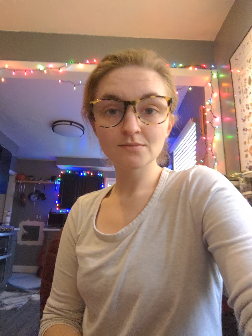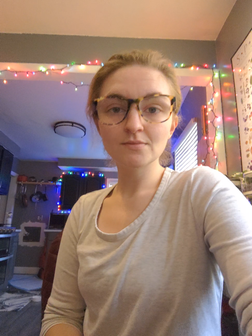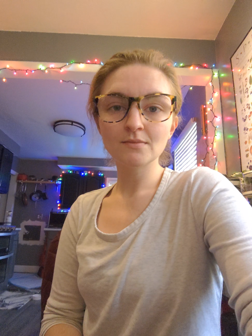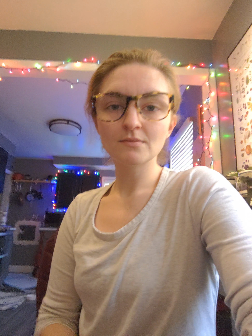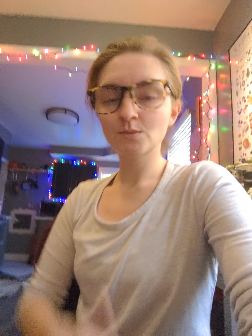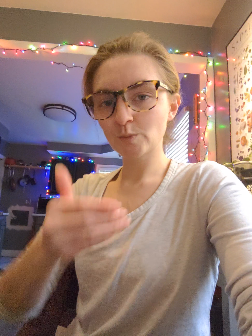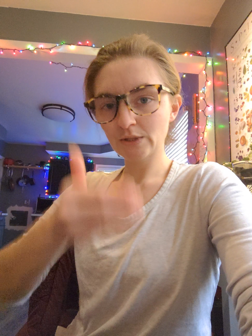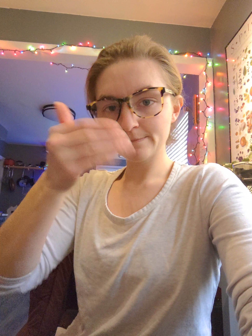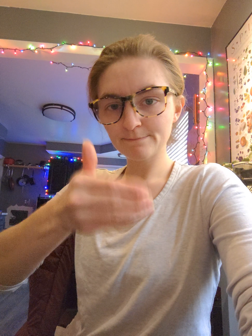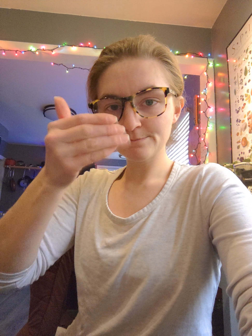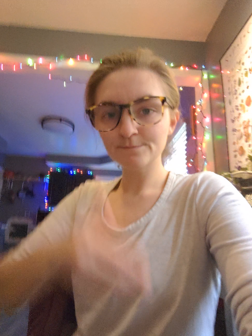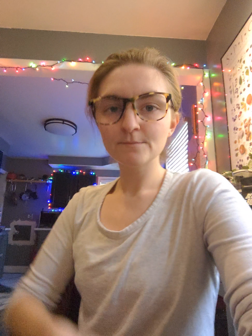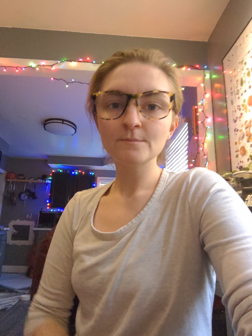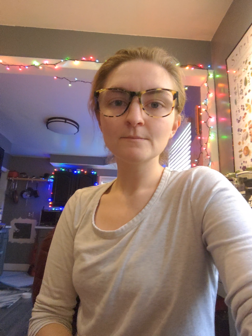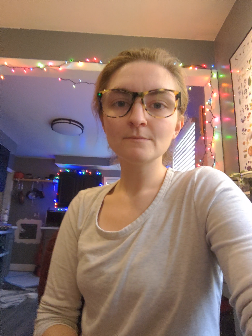window